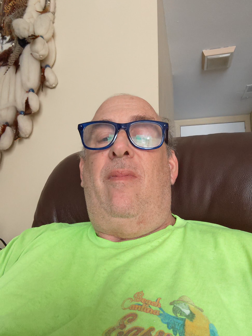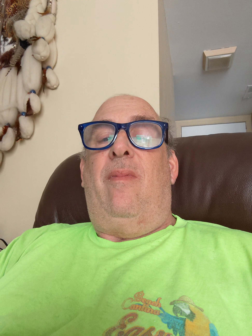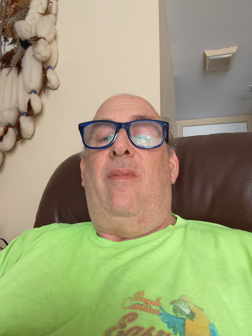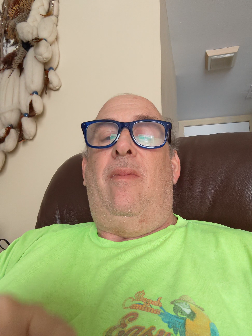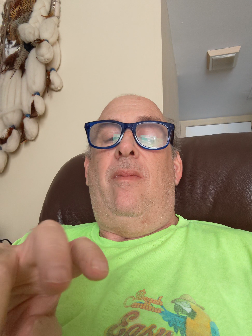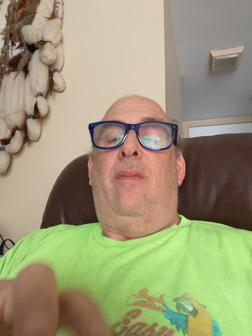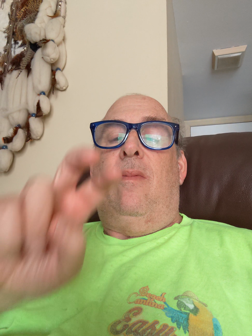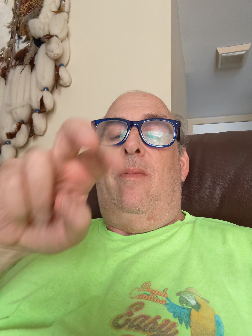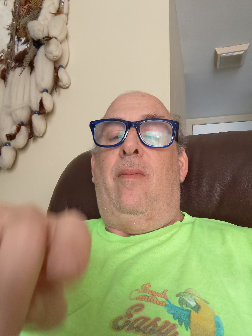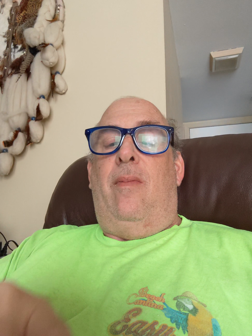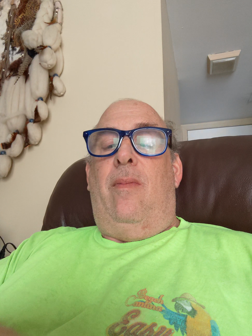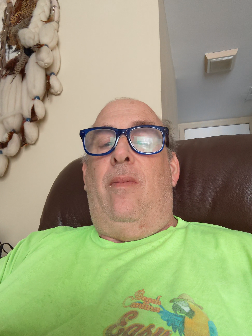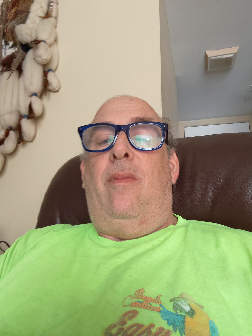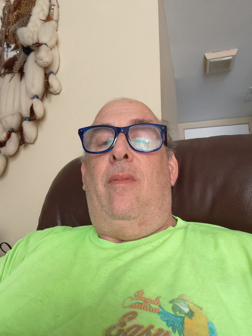jump